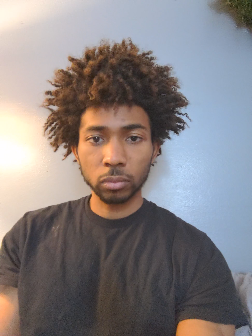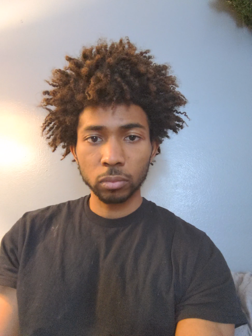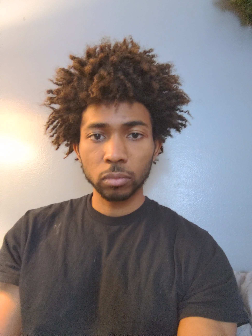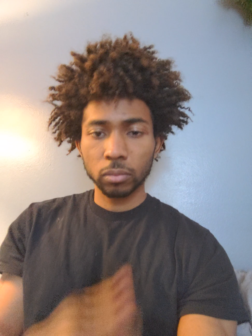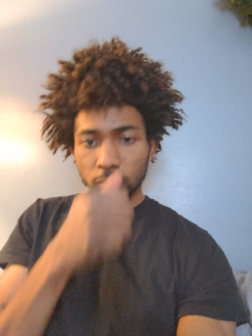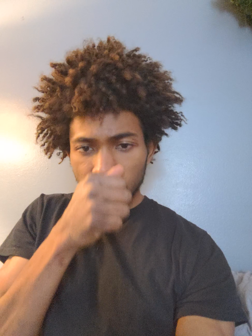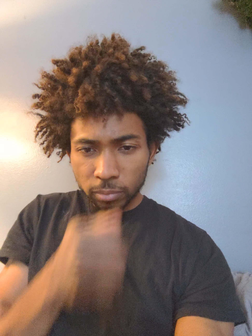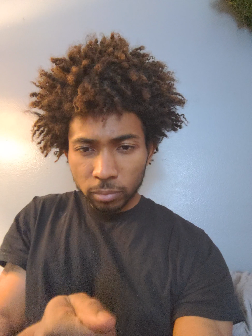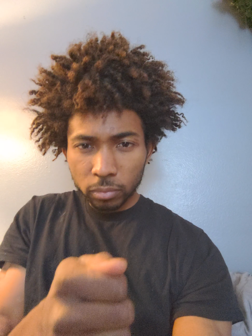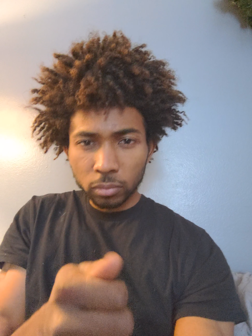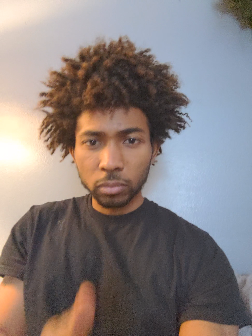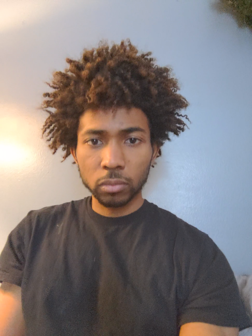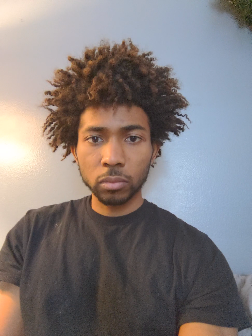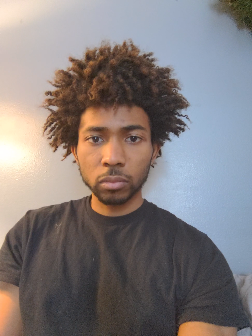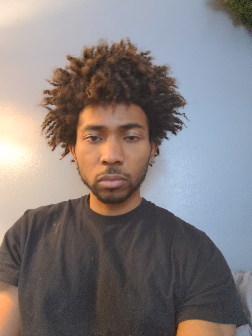hide